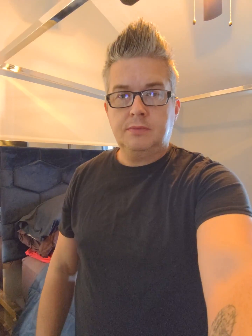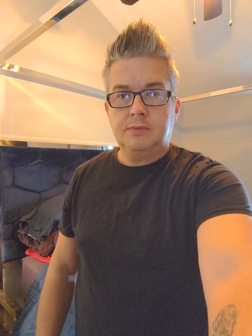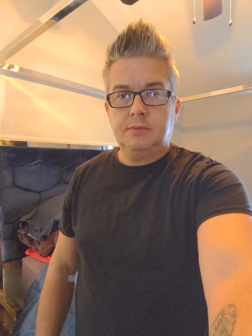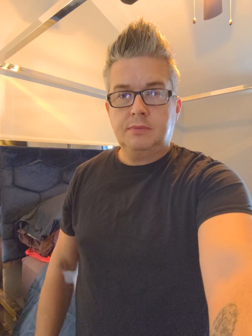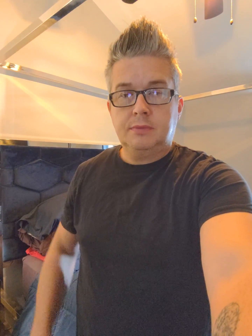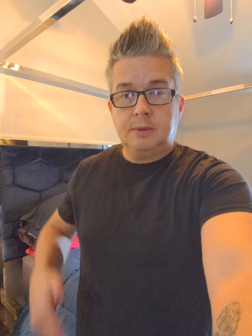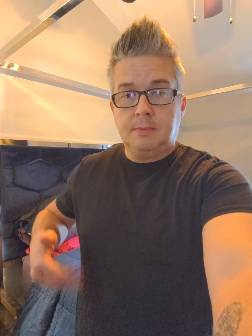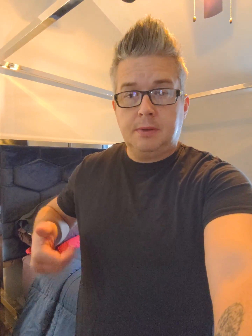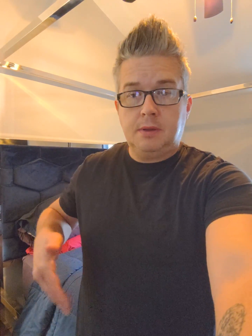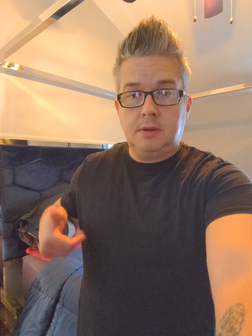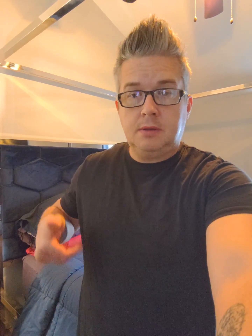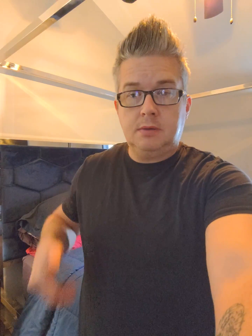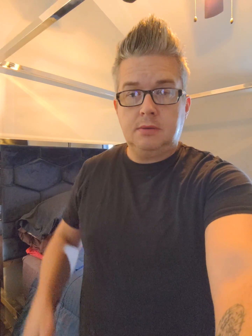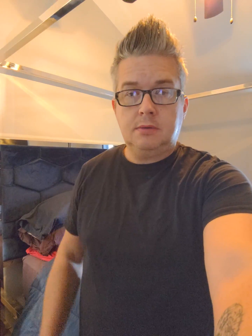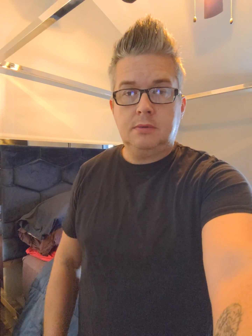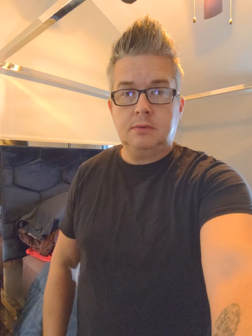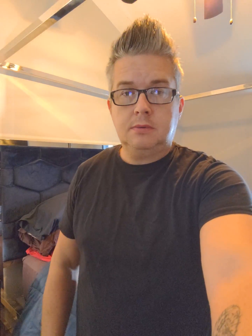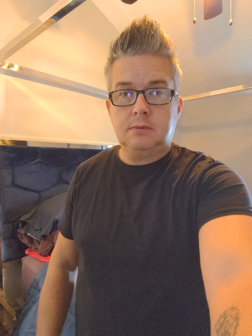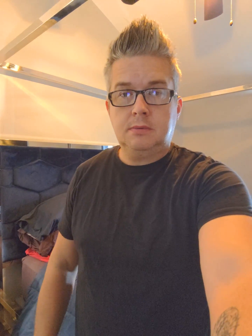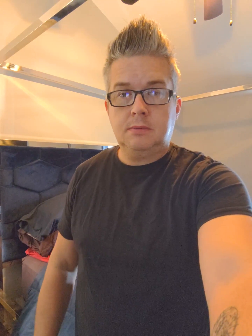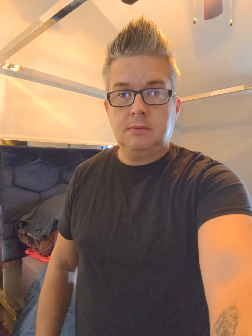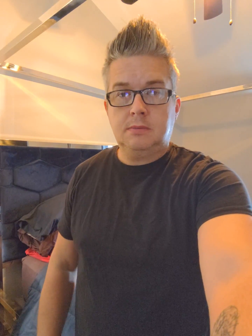pants